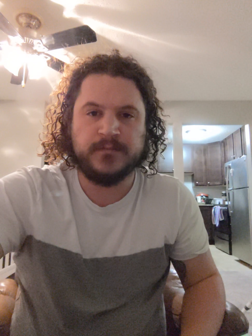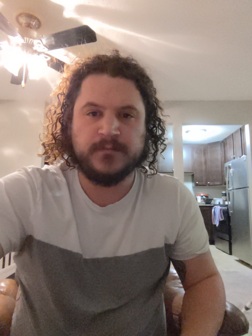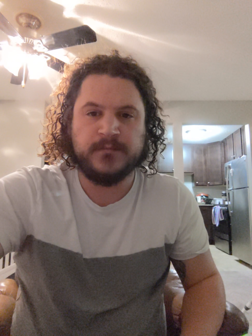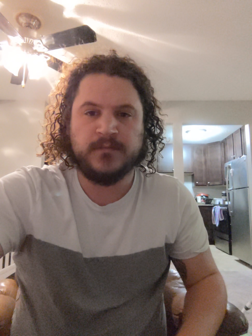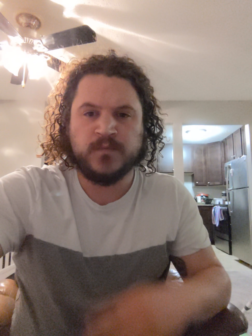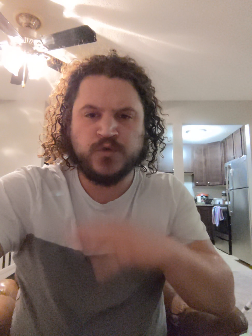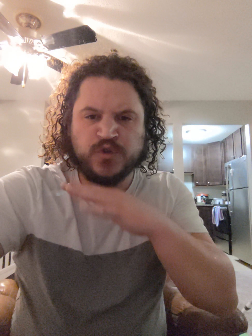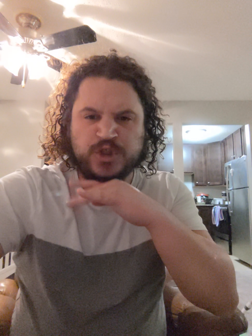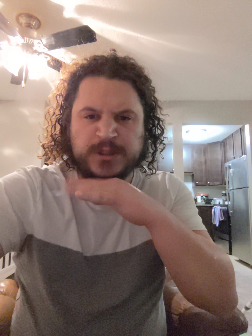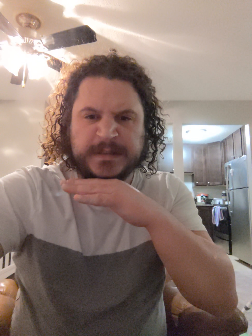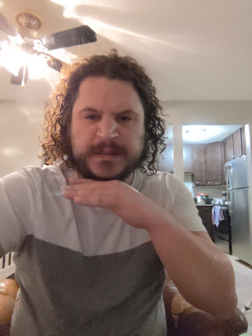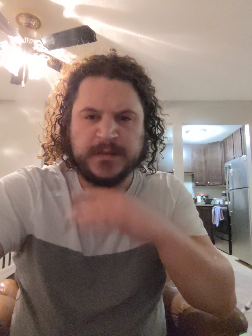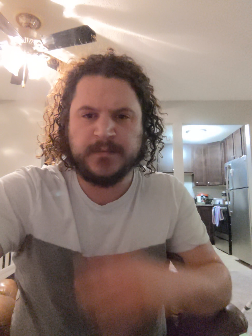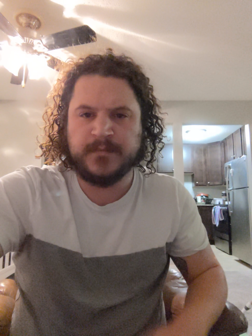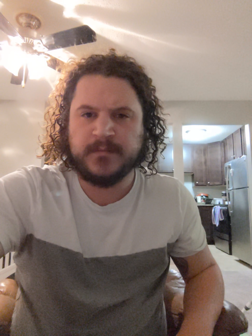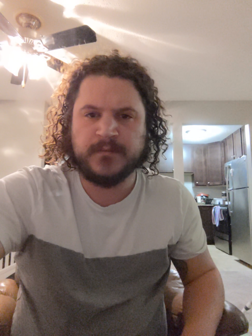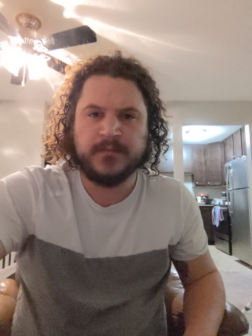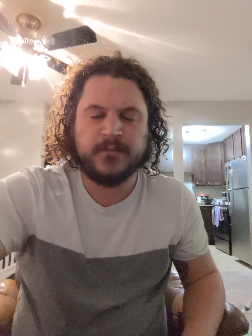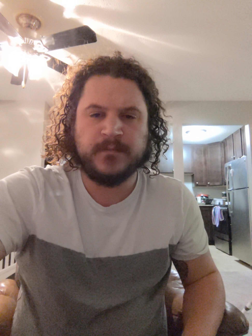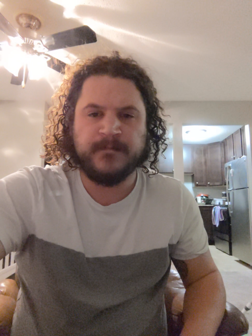dirty